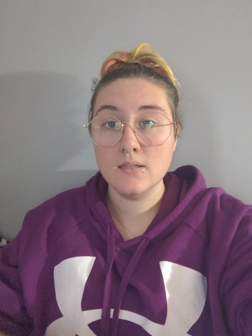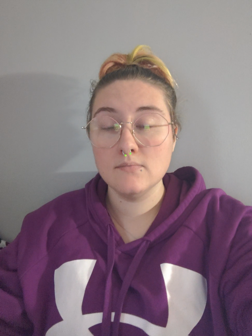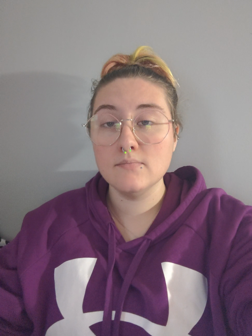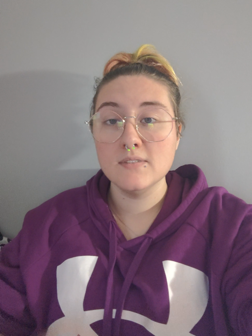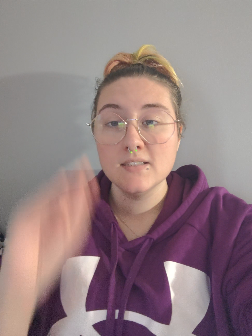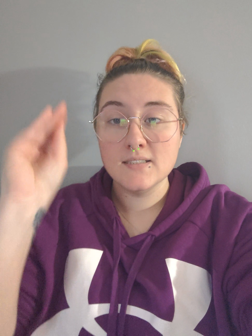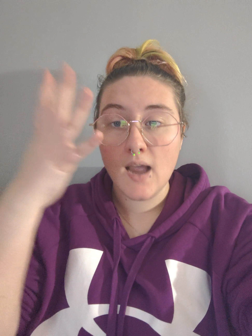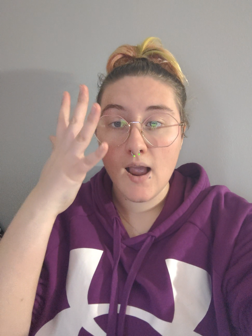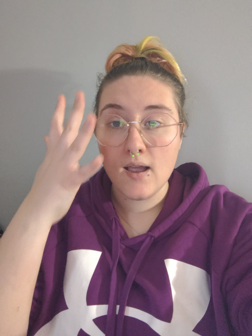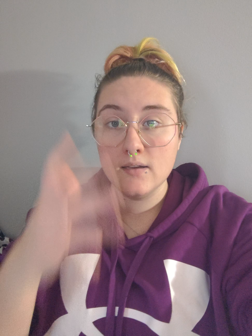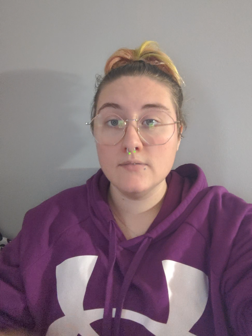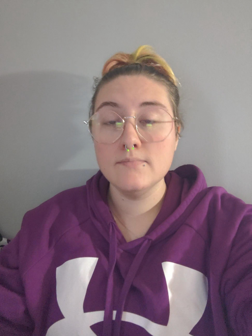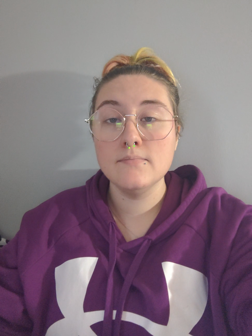sun